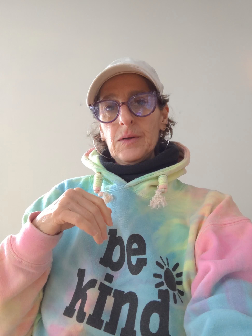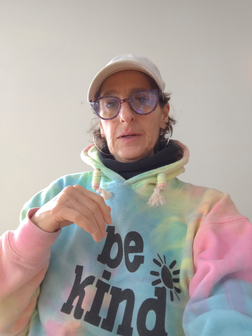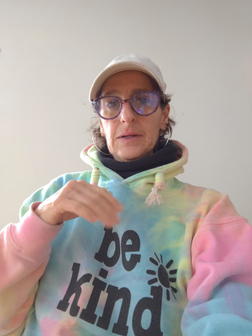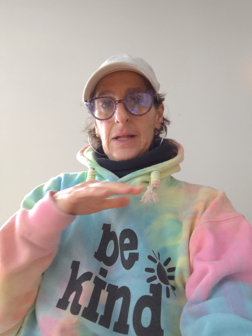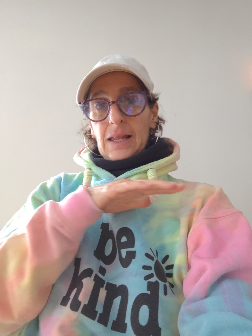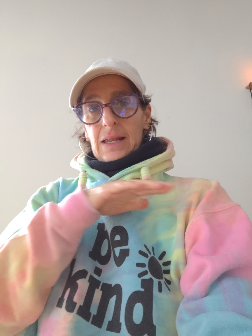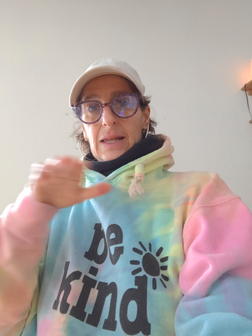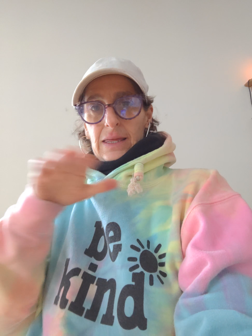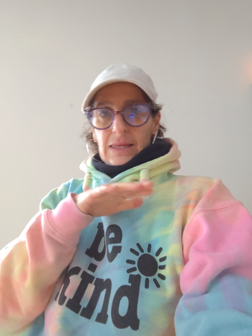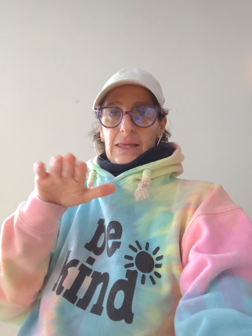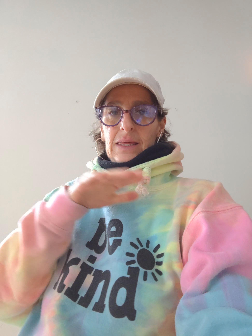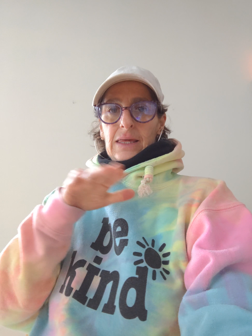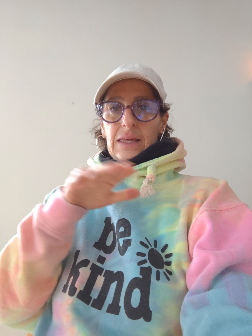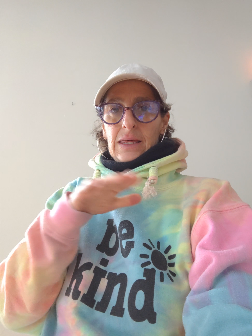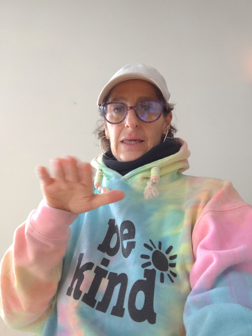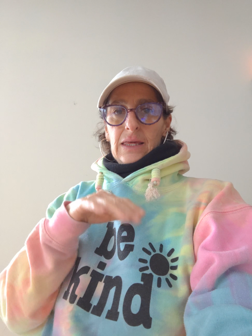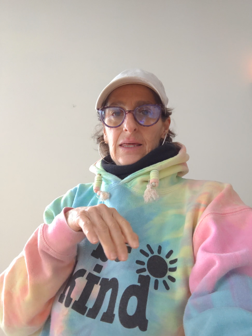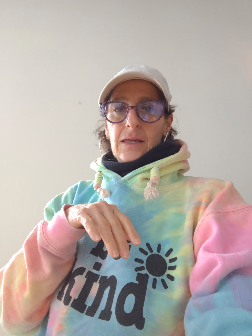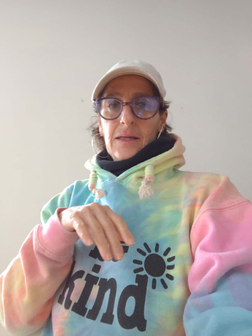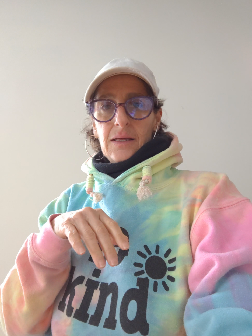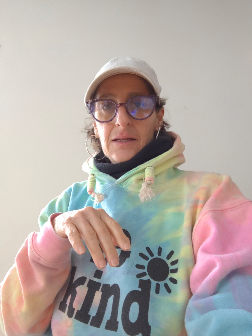clean